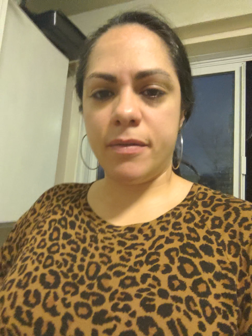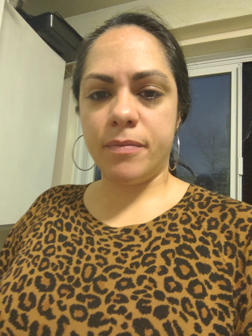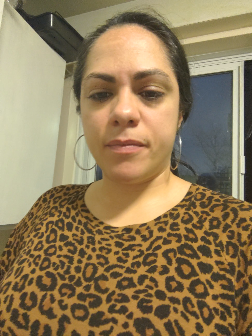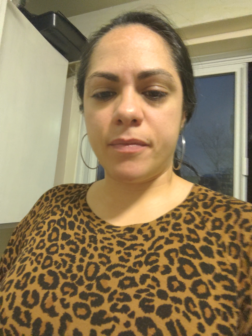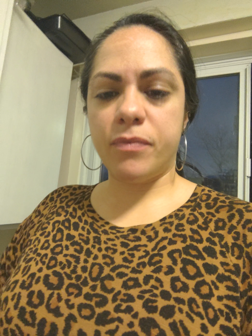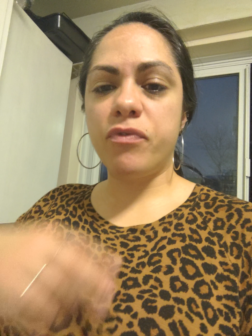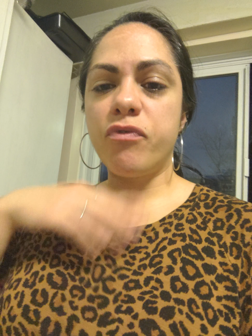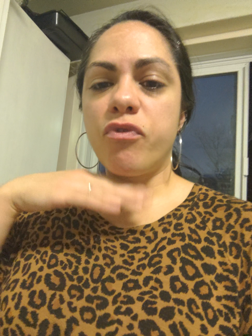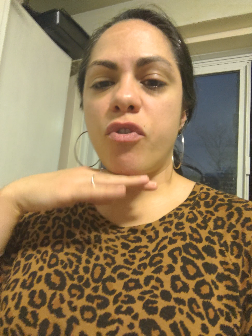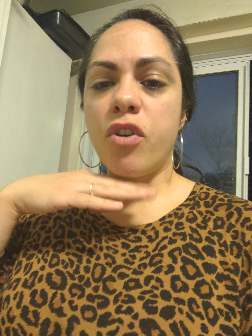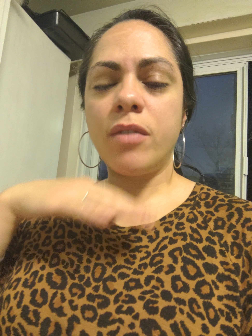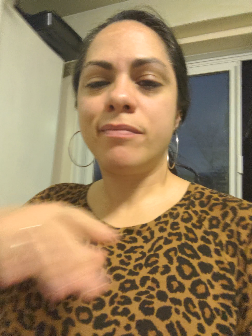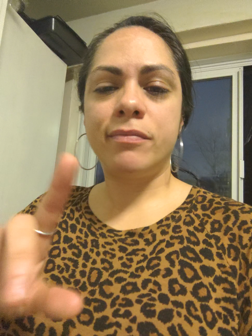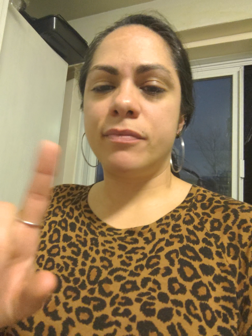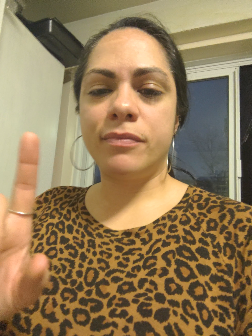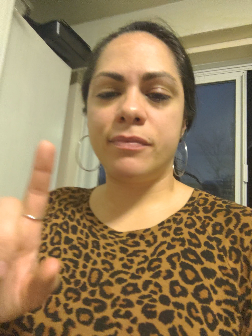frog